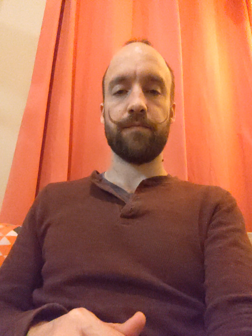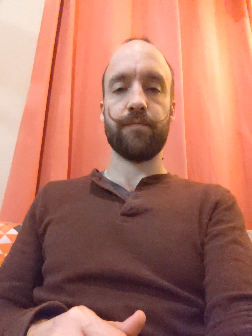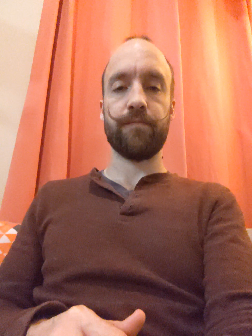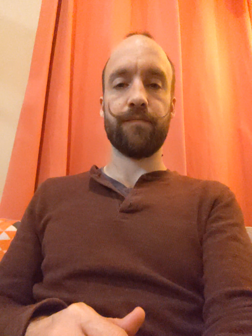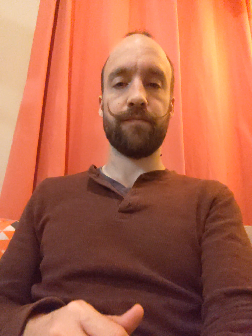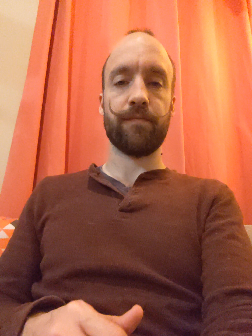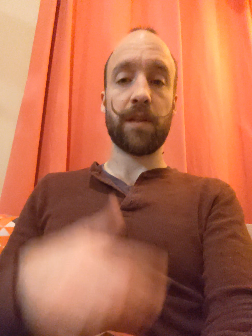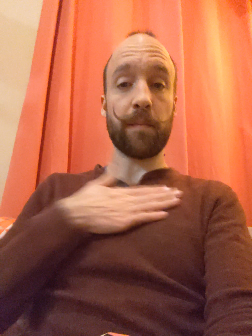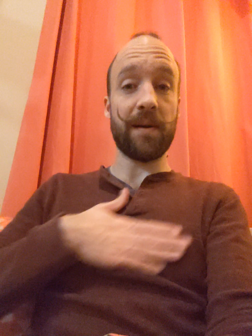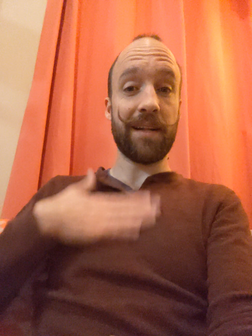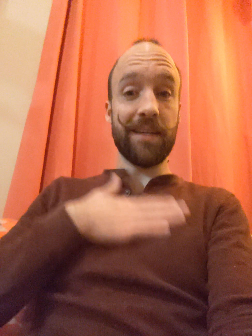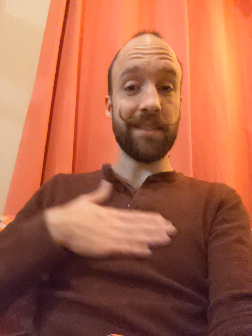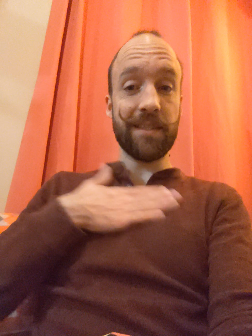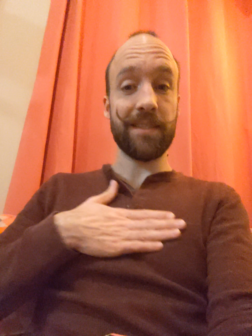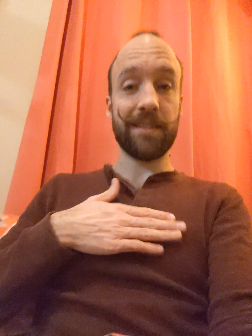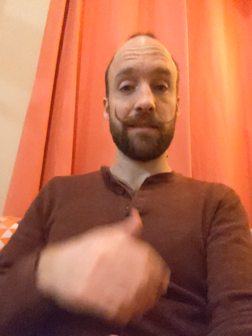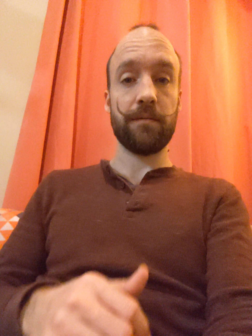please